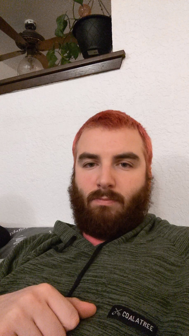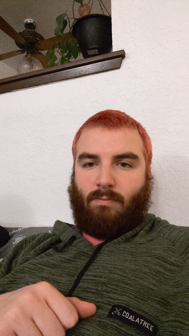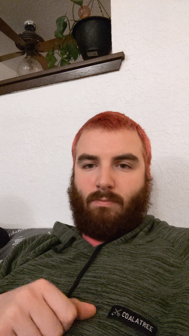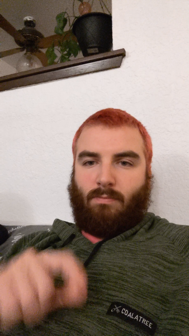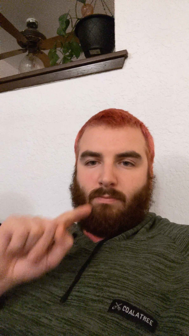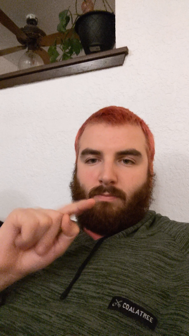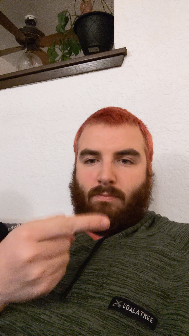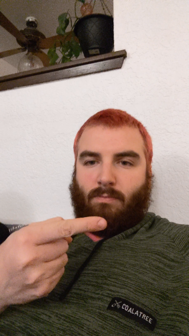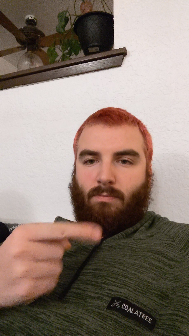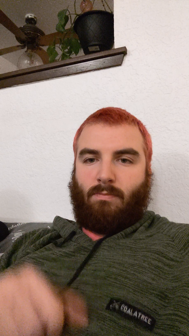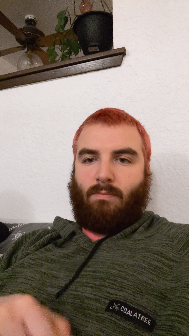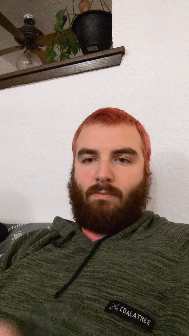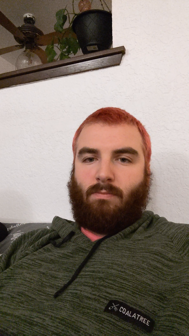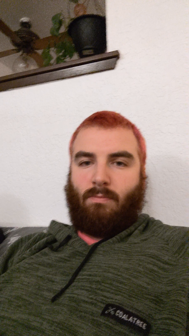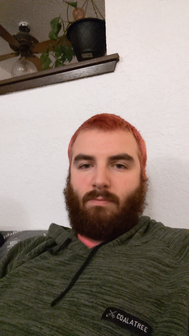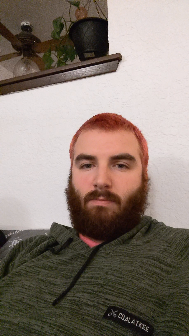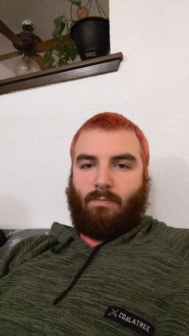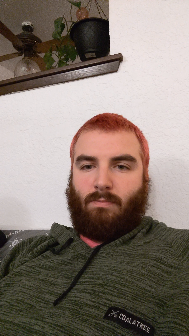hurt